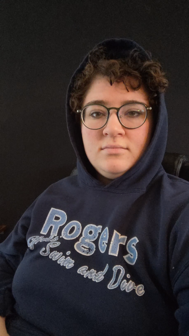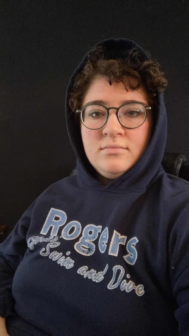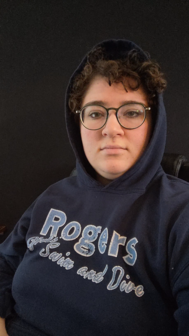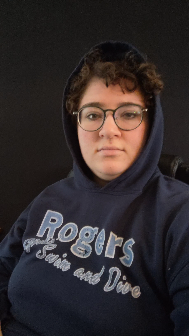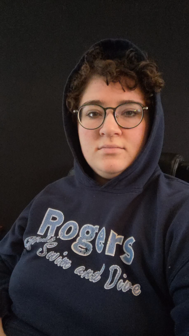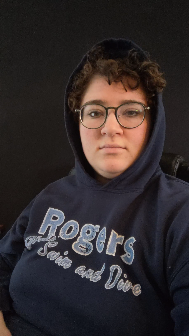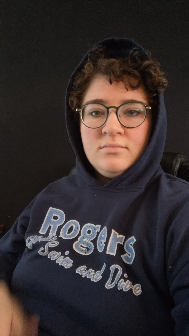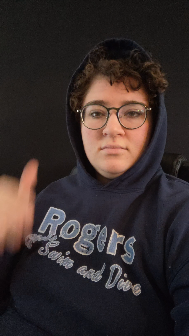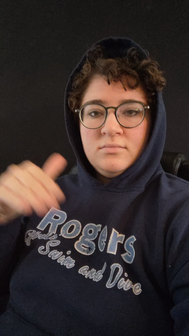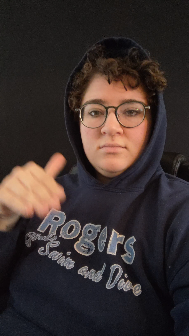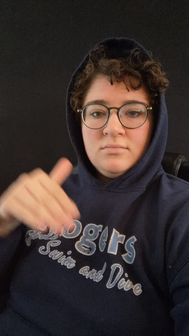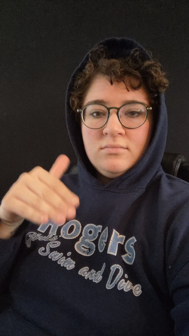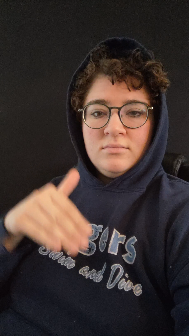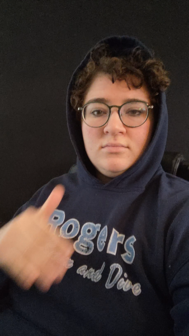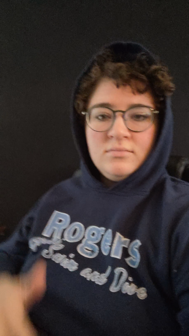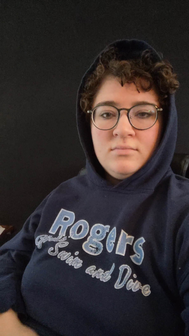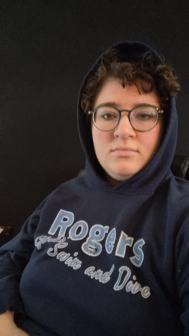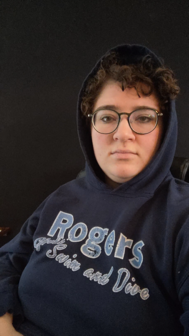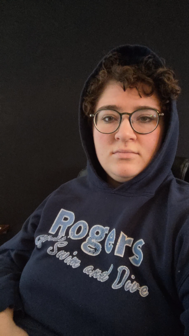doctor